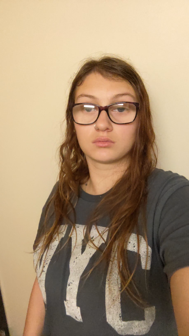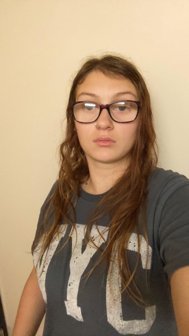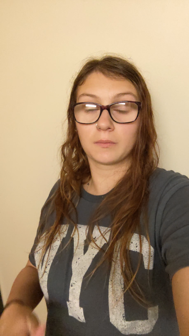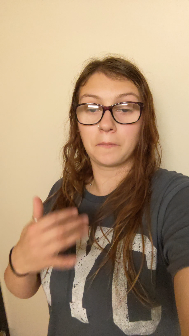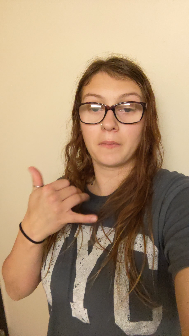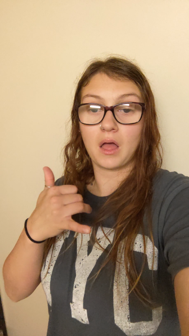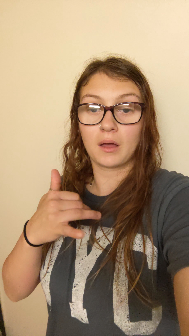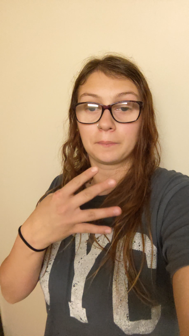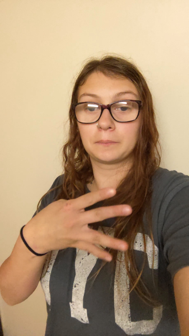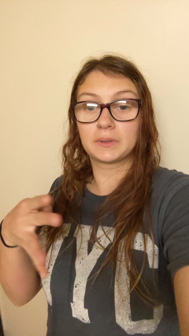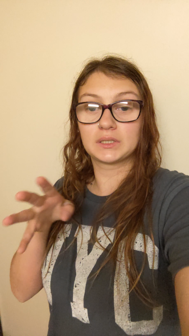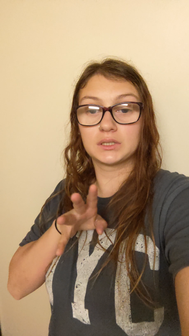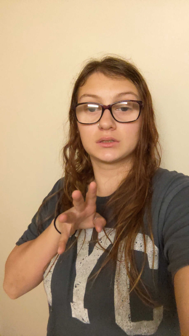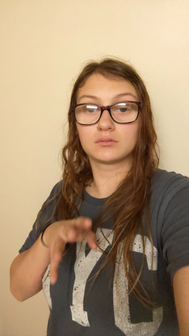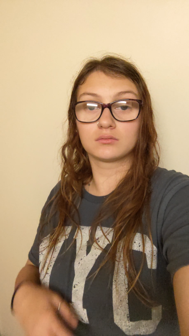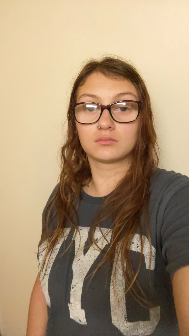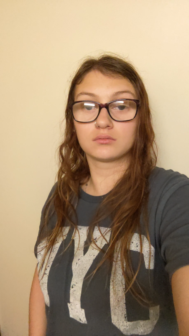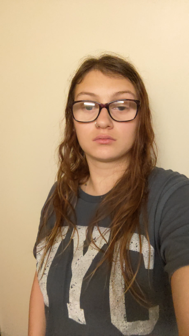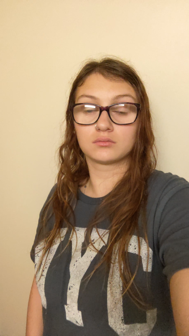playpen